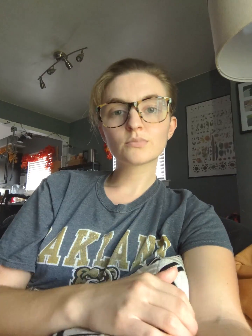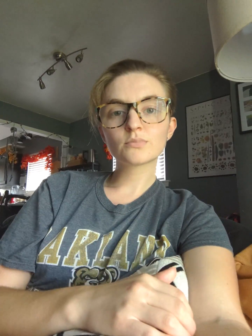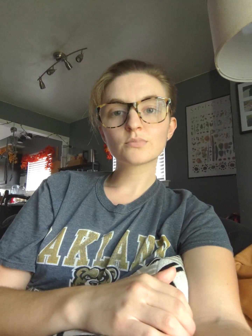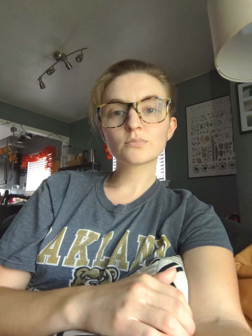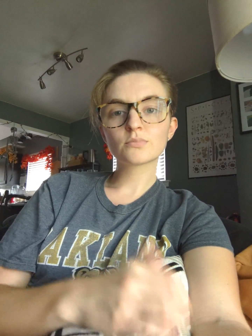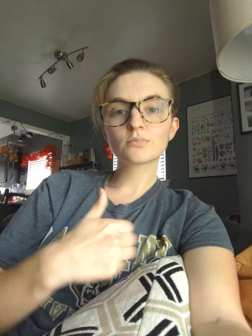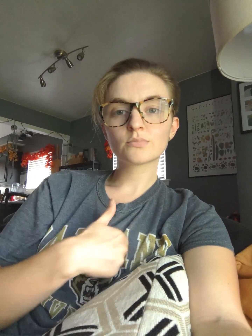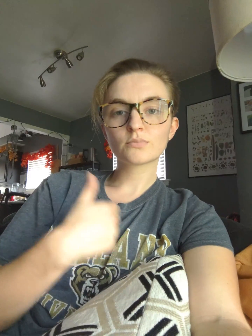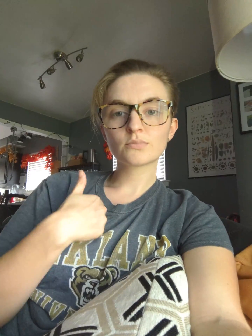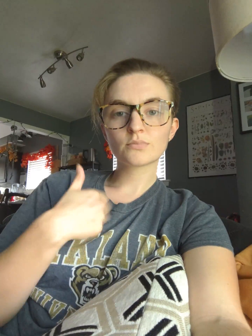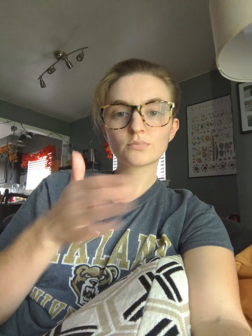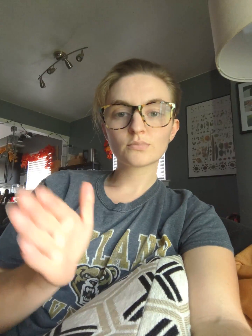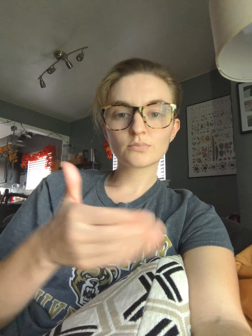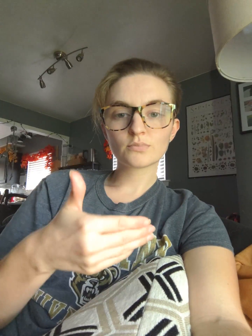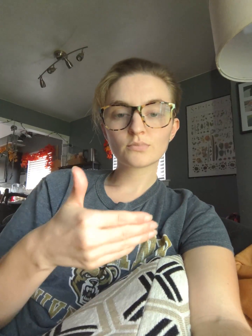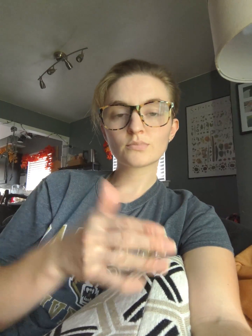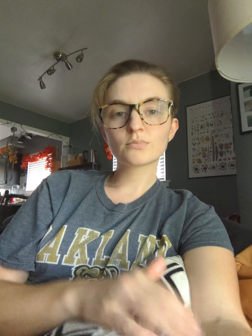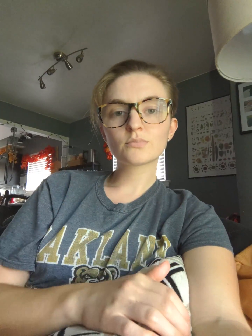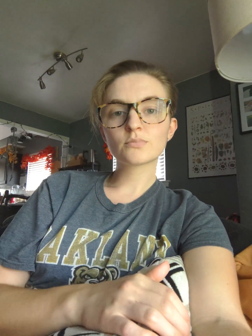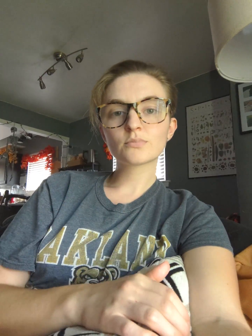living room